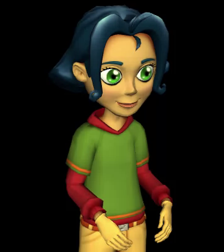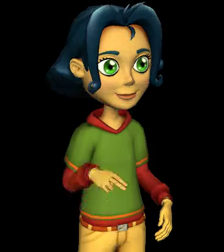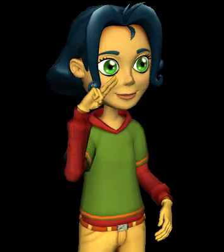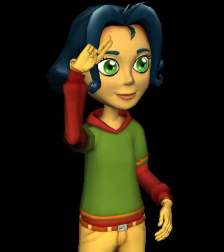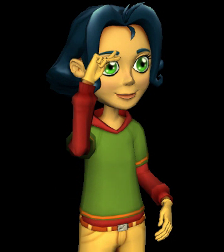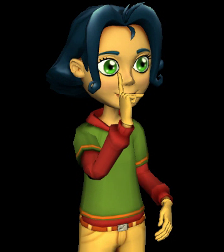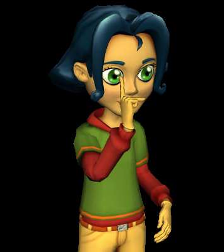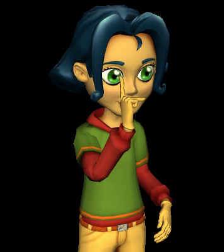عادة